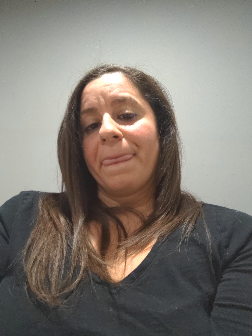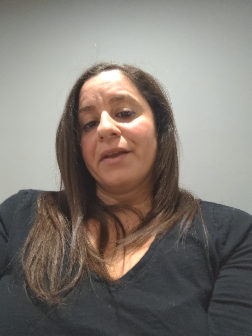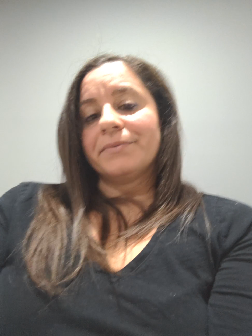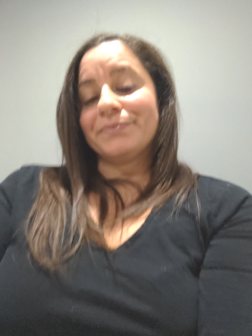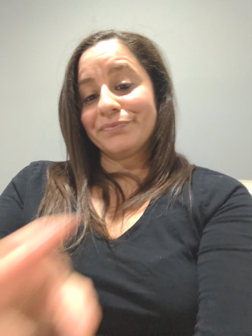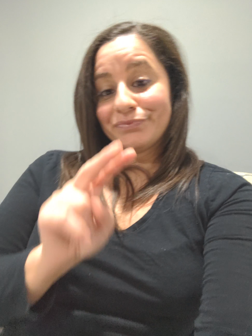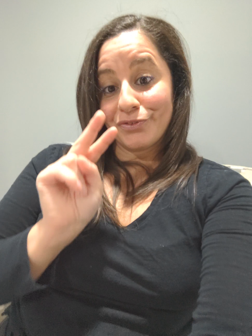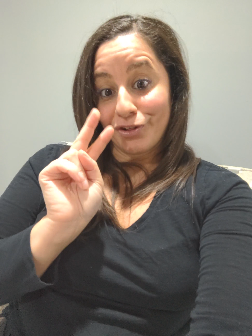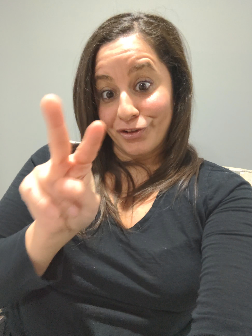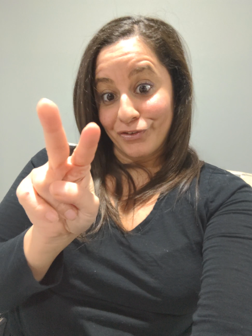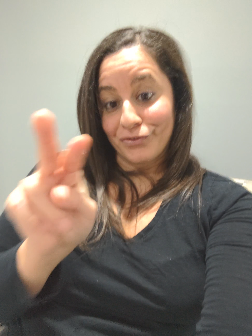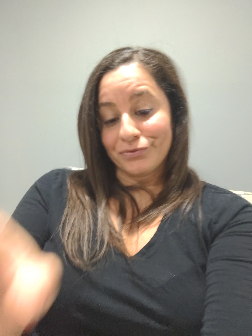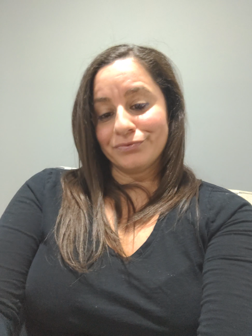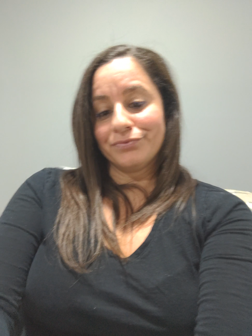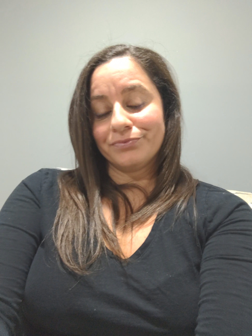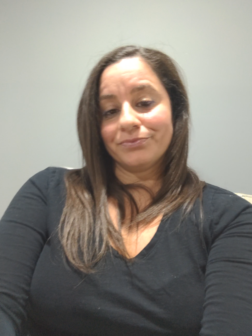look